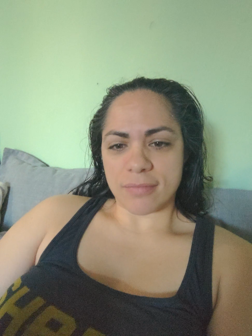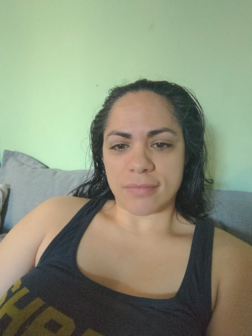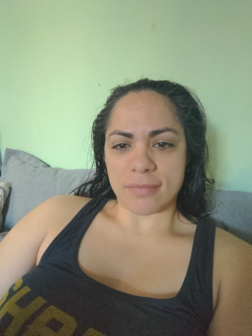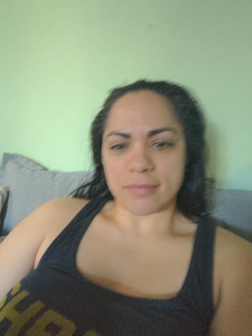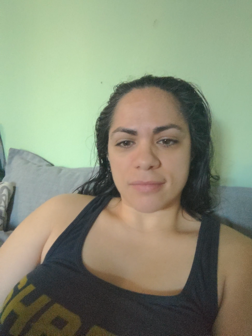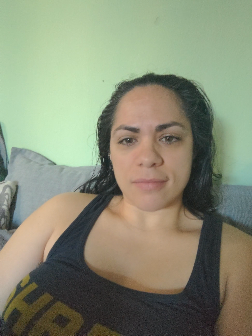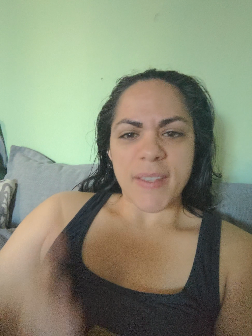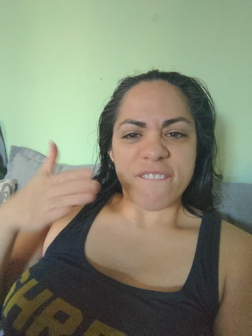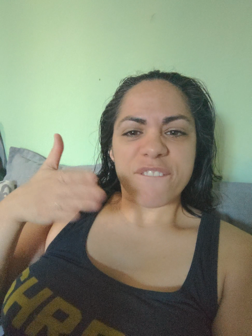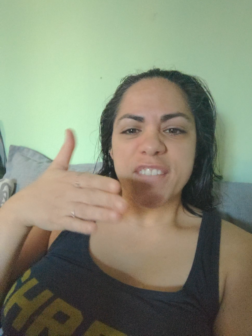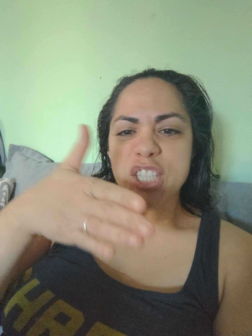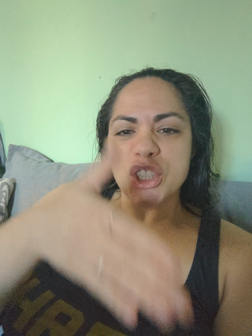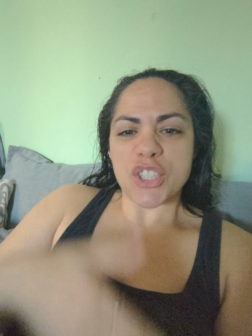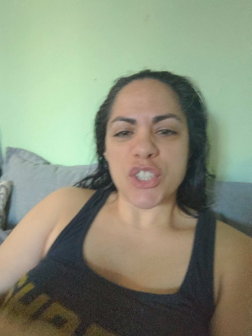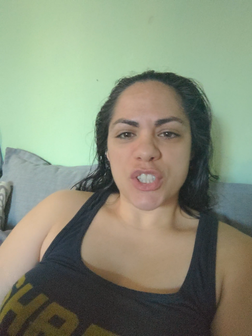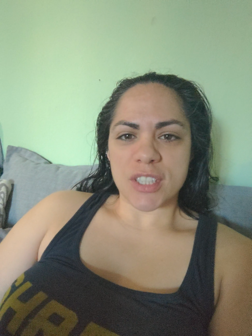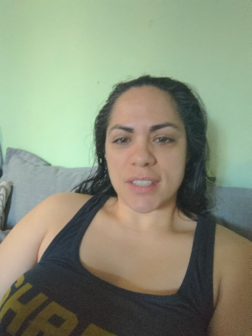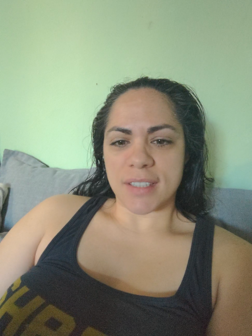fish